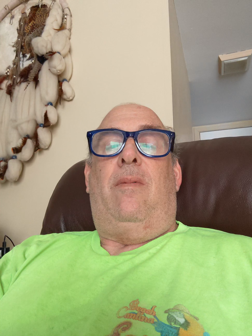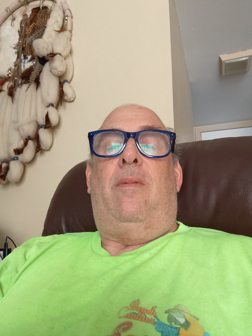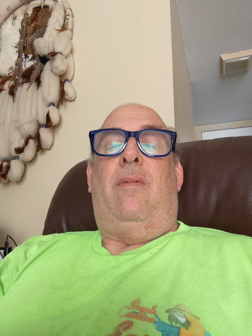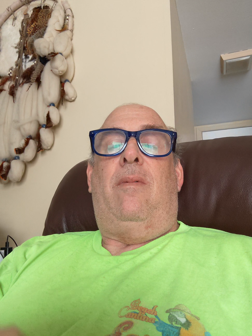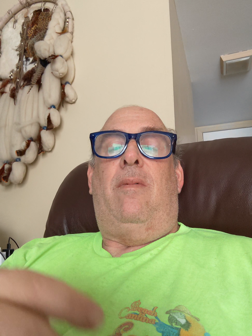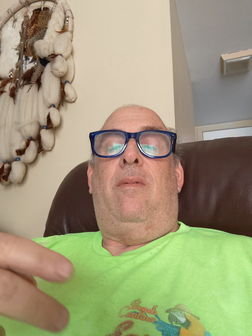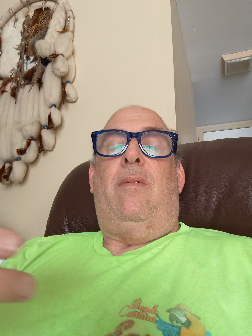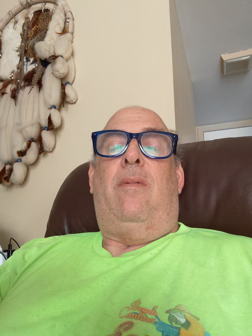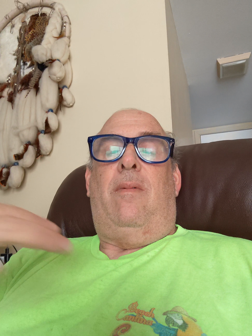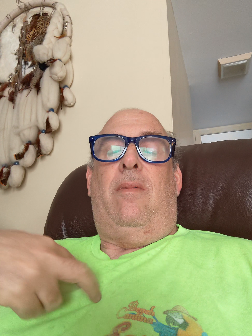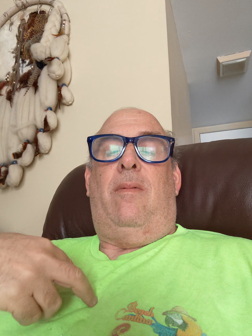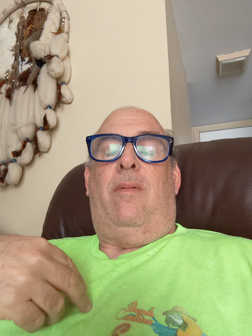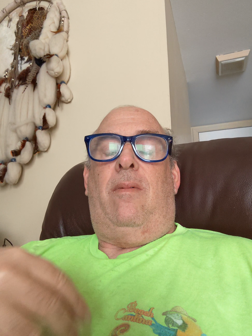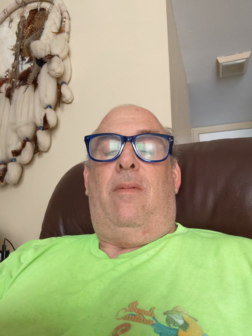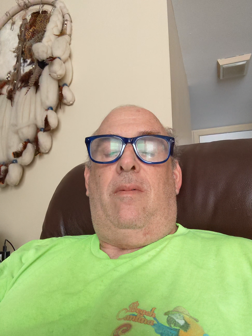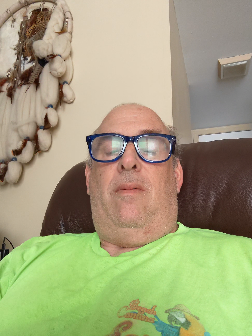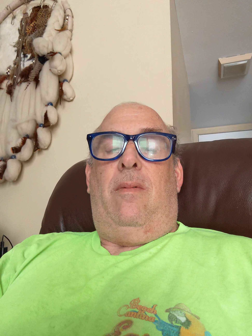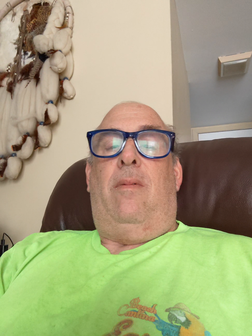have